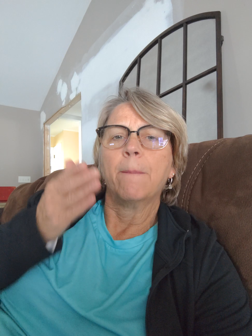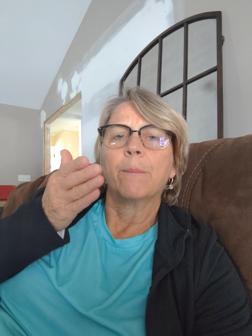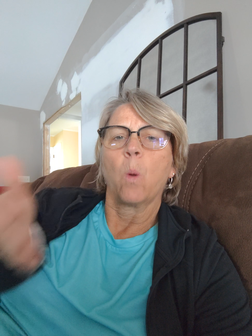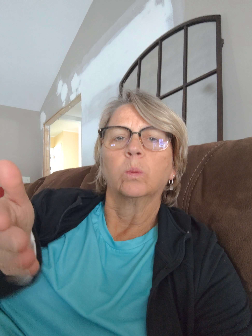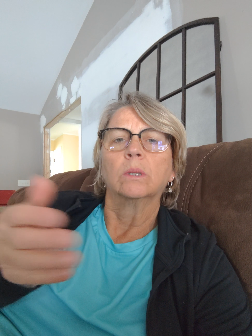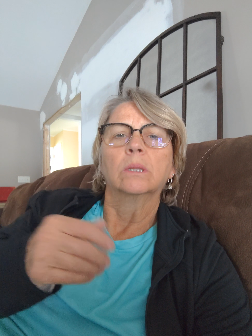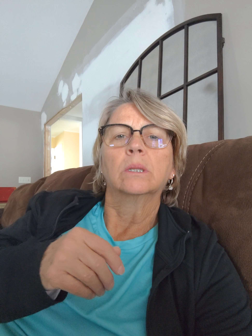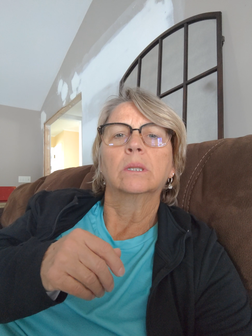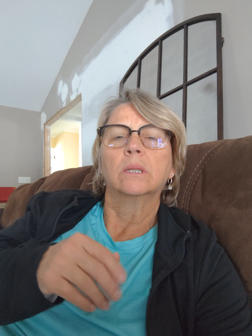boat